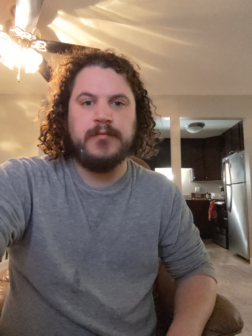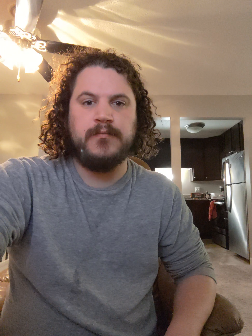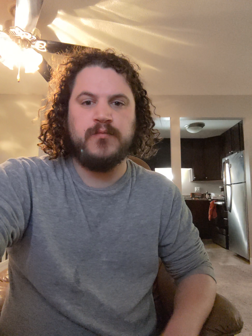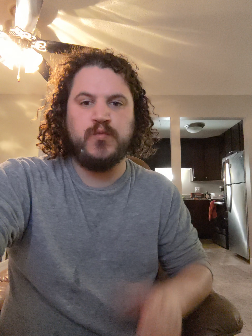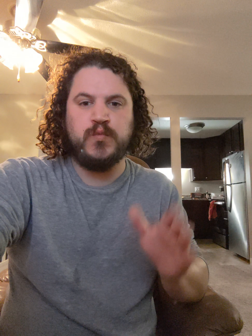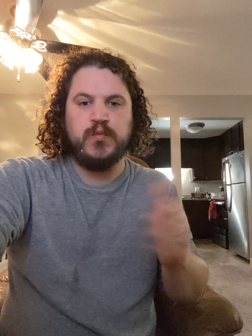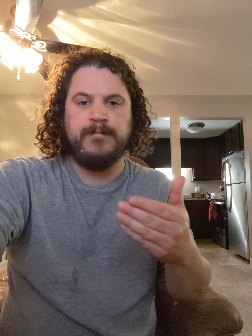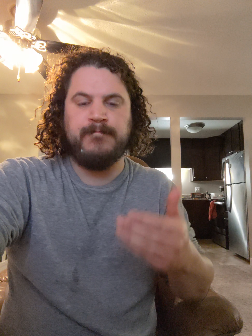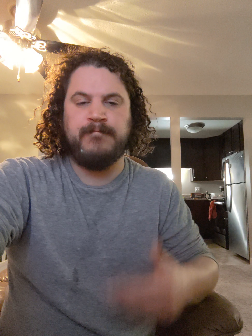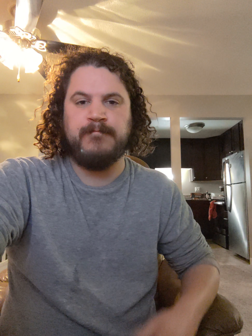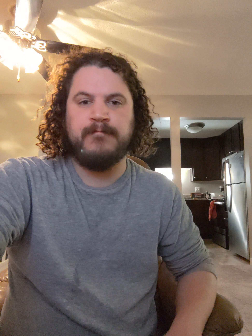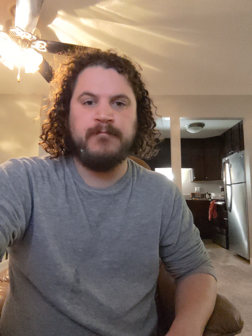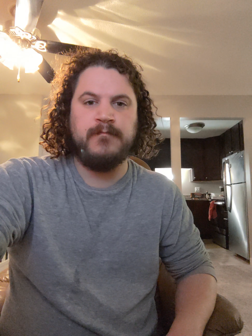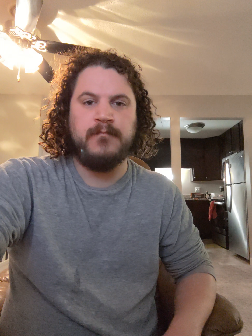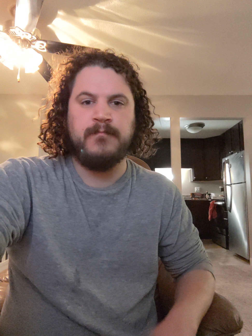room